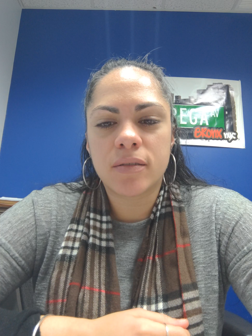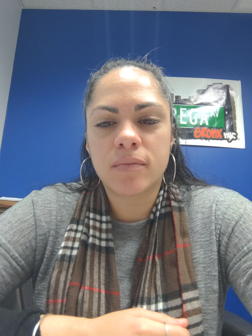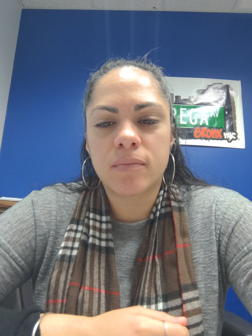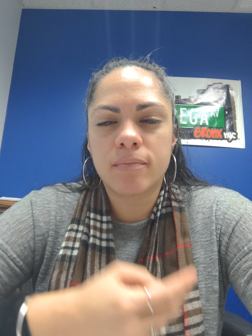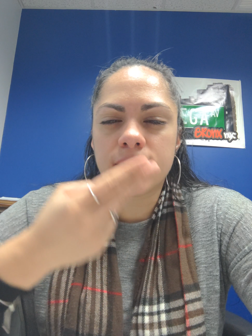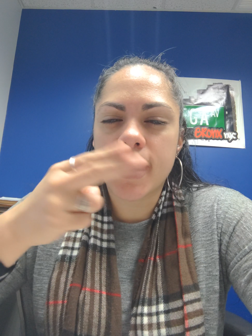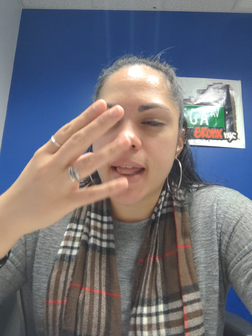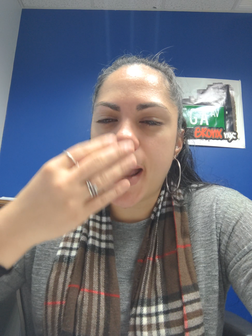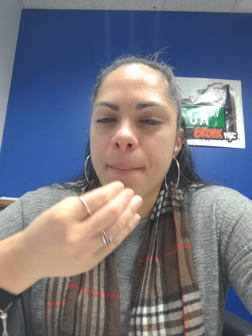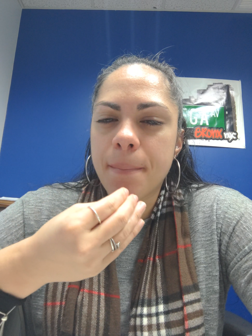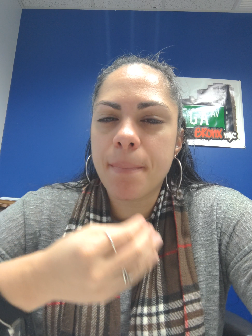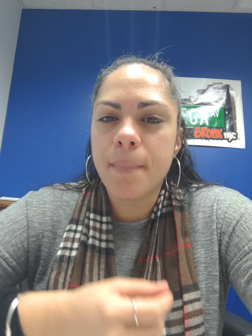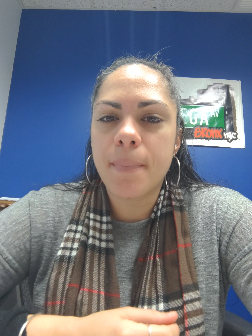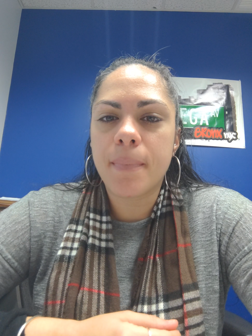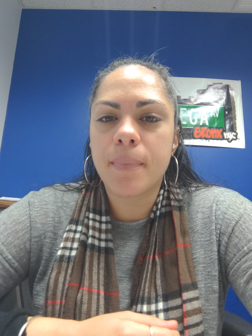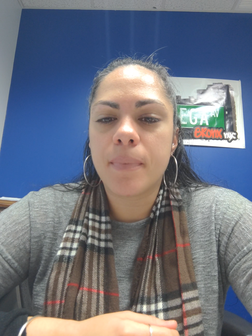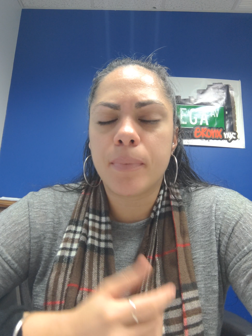nap